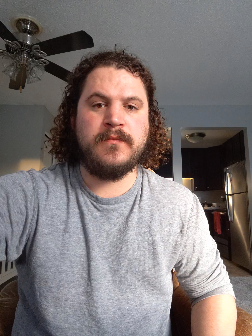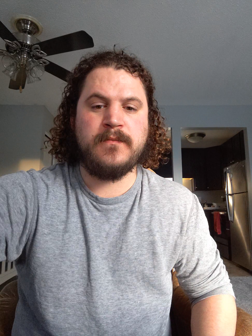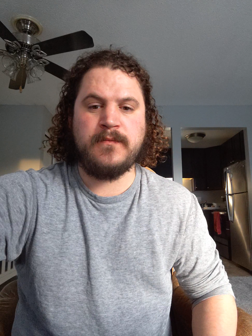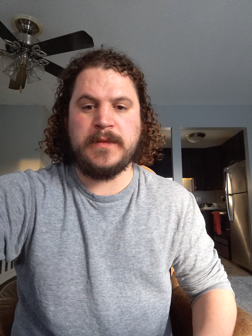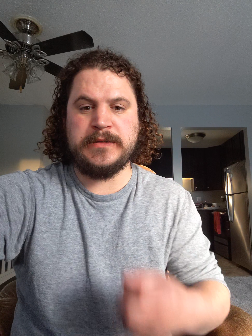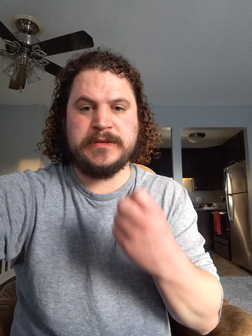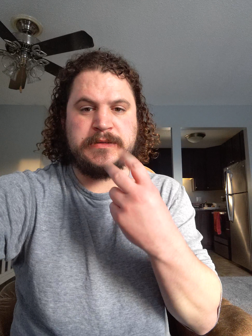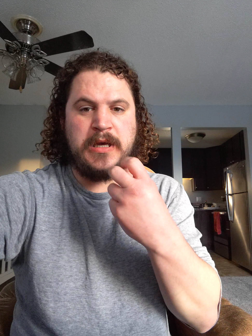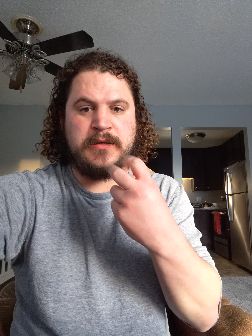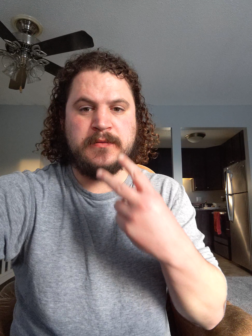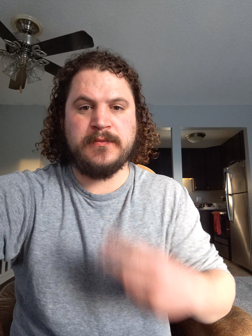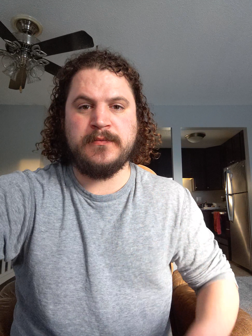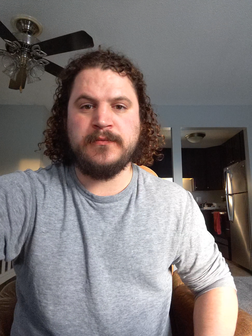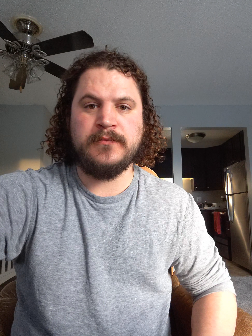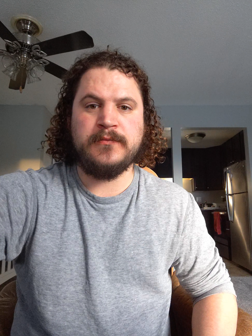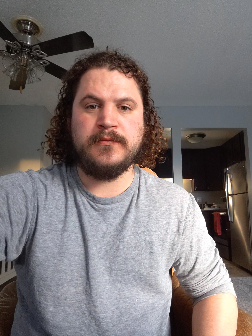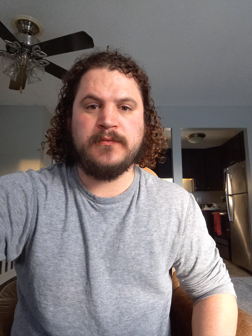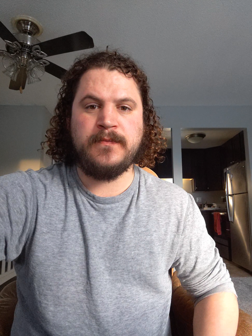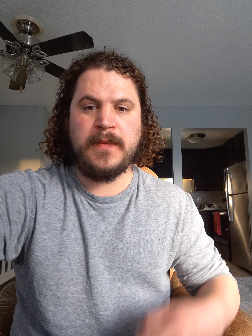snack